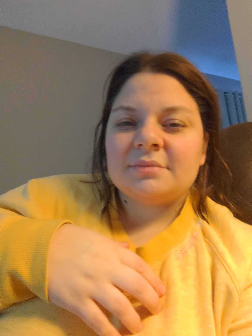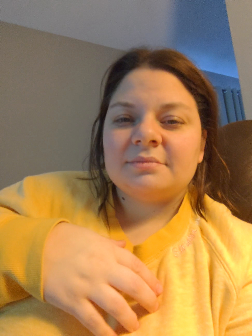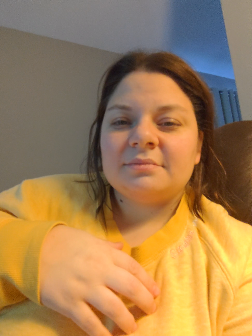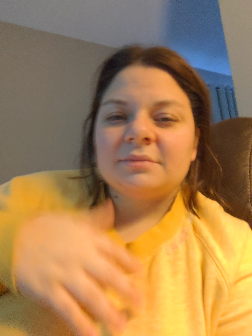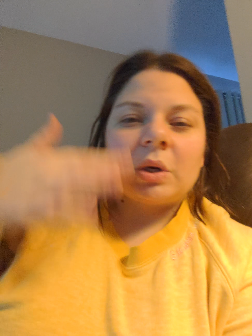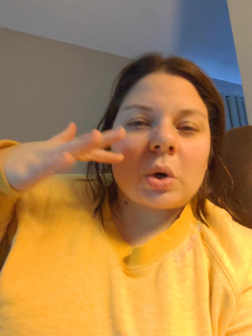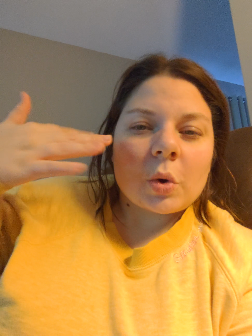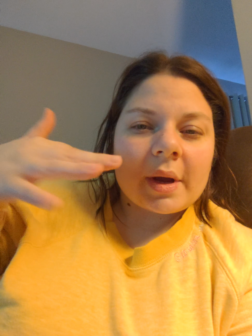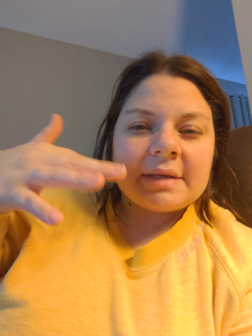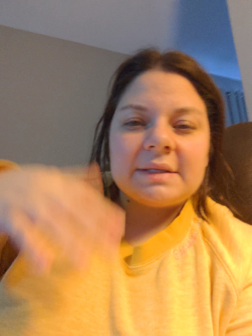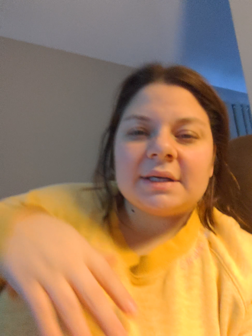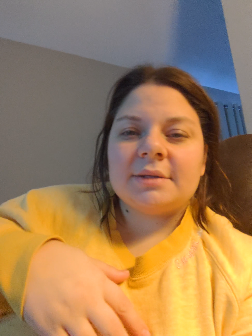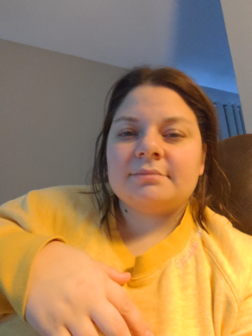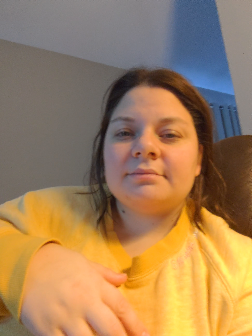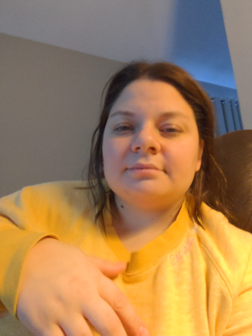noisy